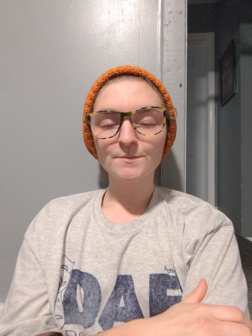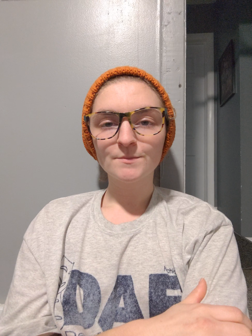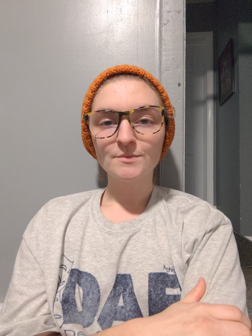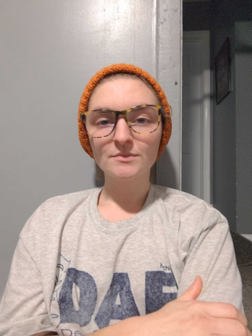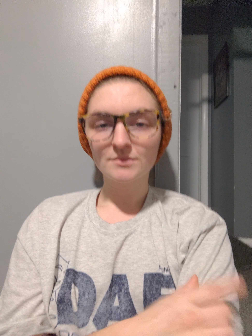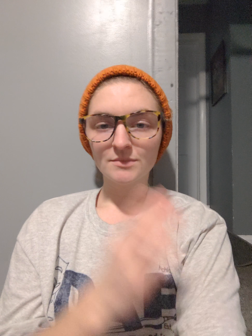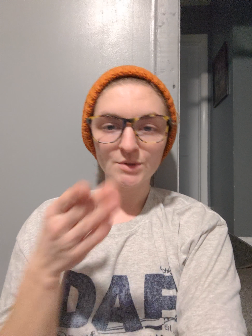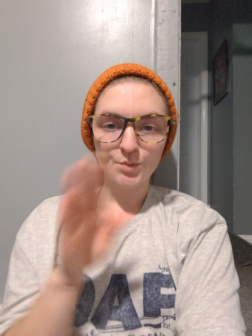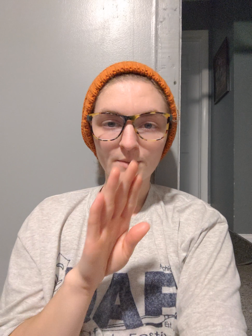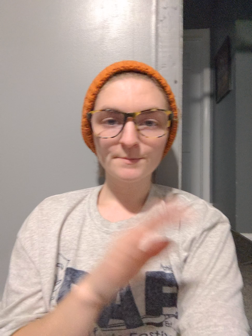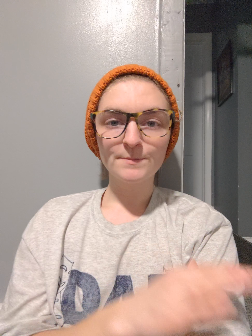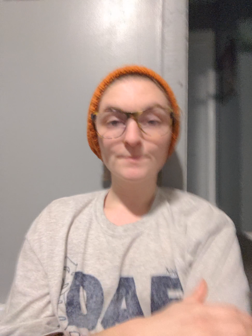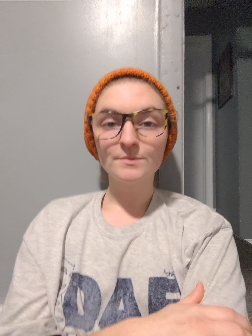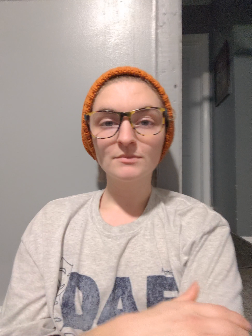close